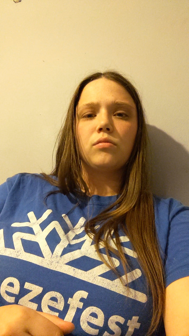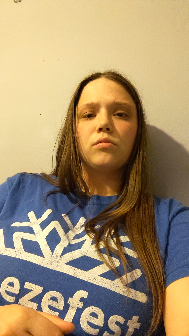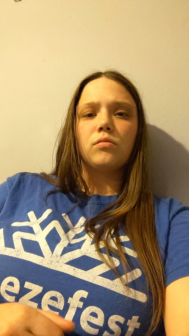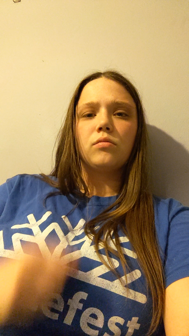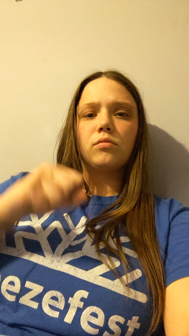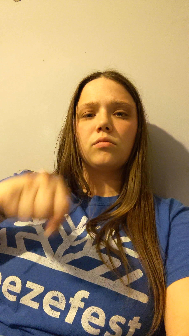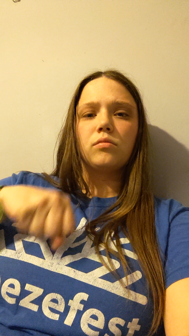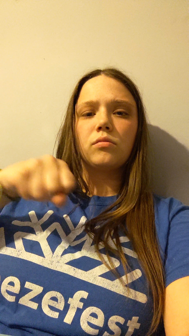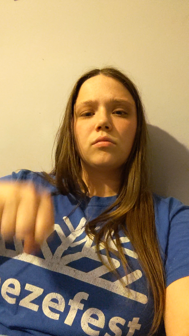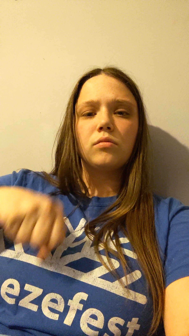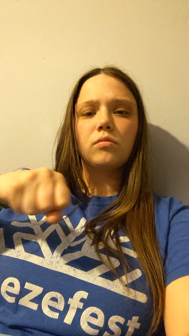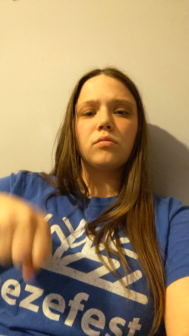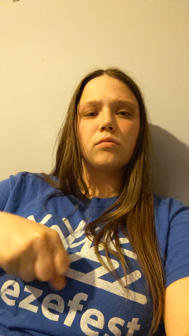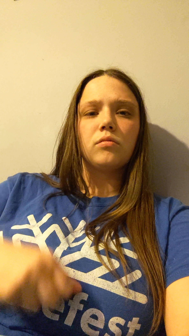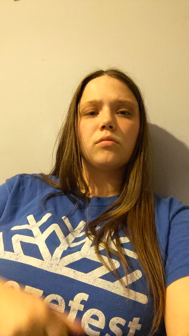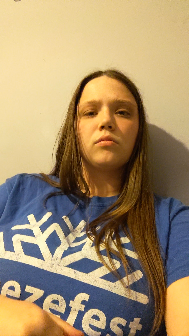bicycle